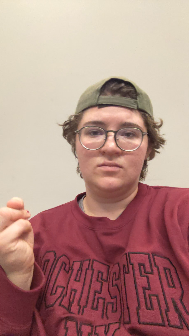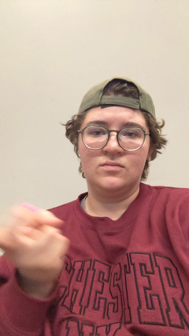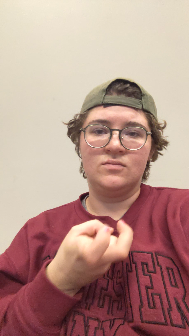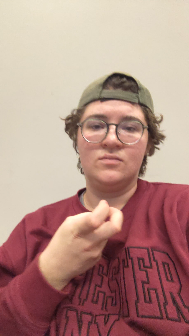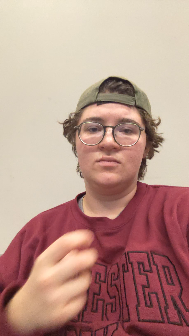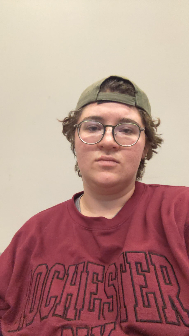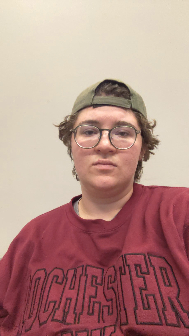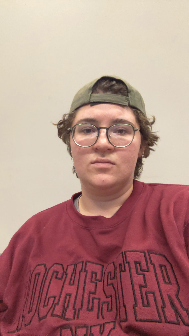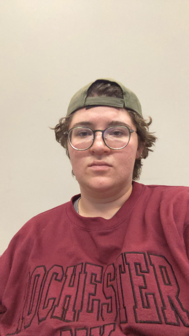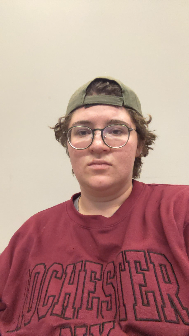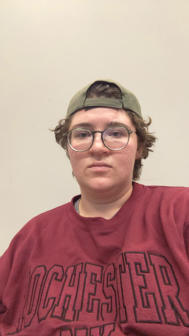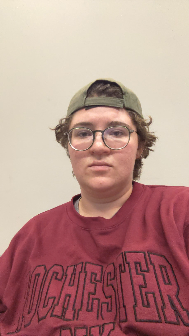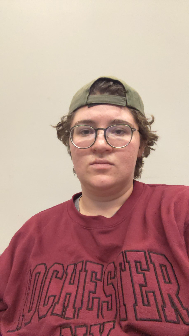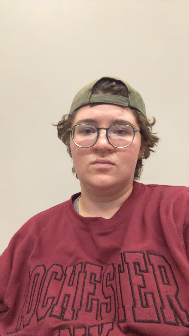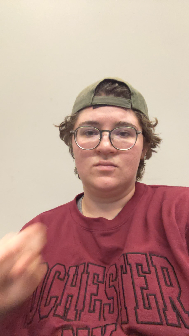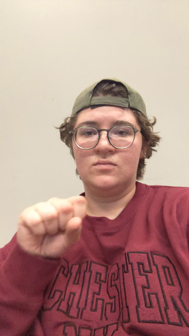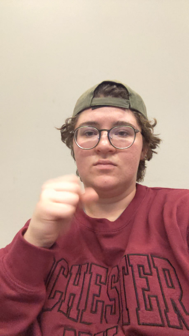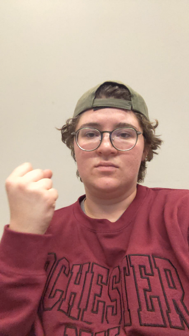break